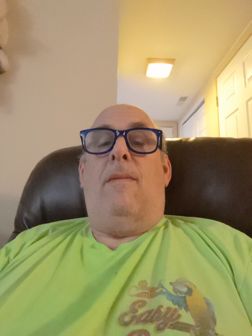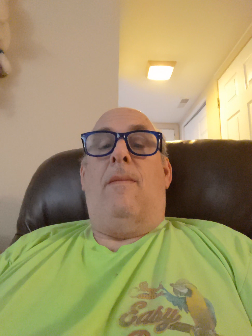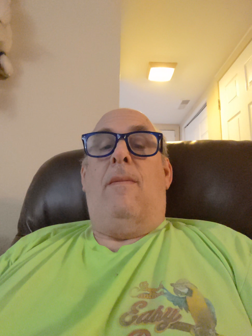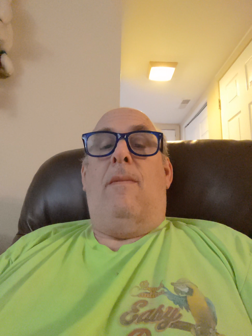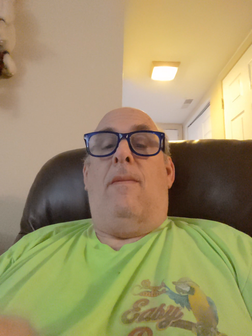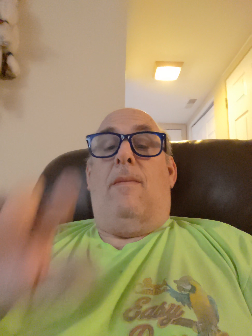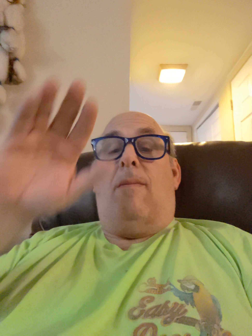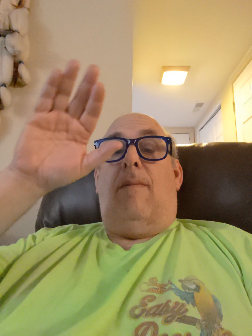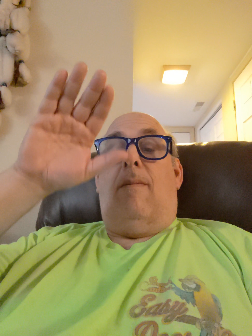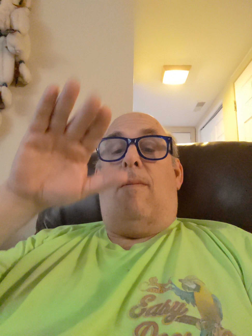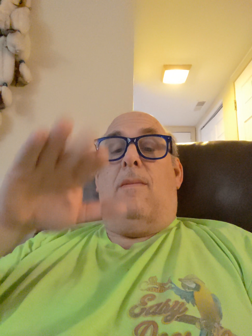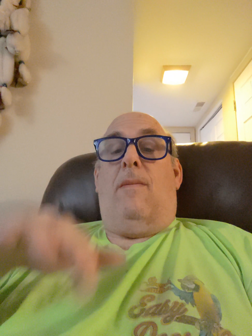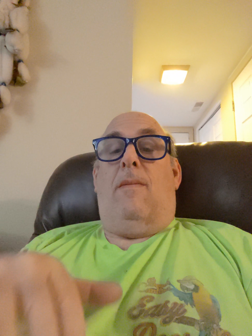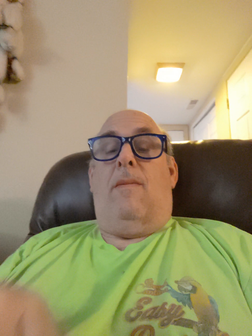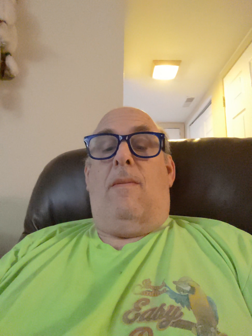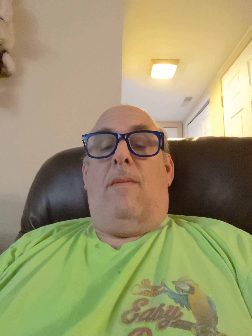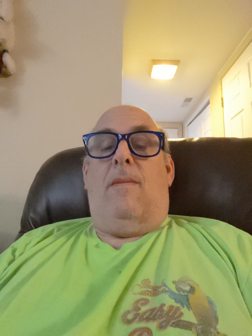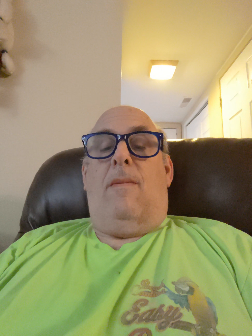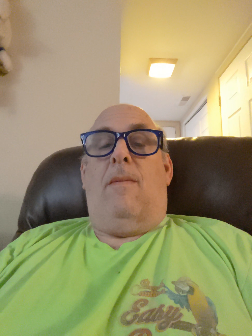rain